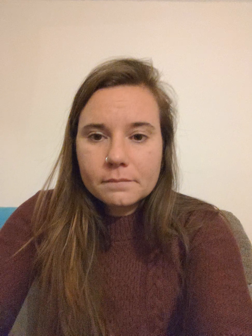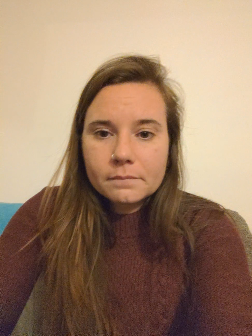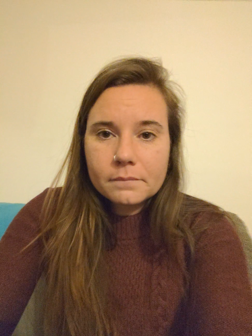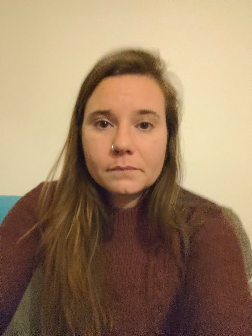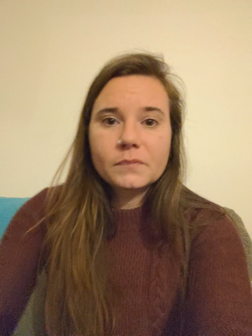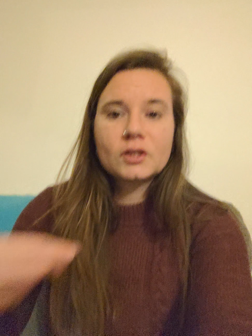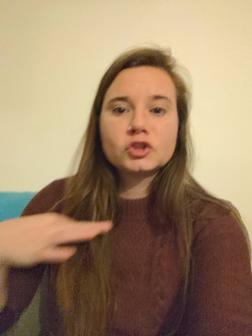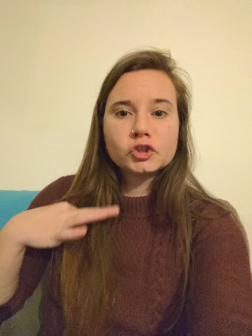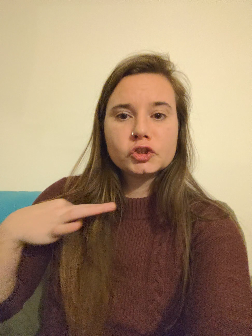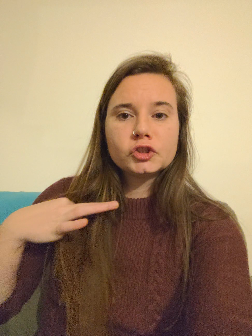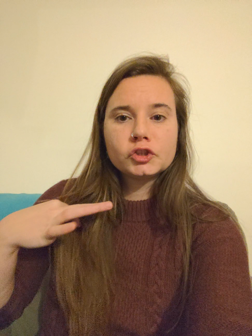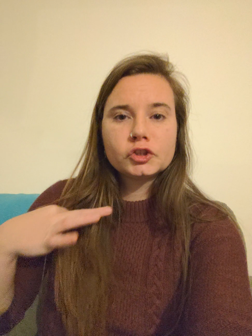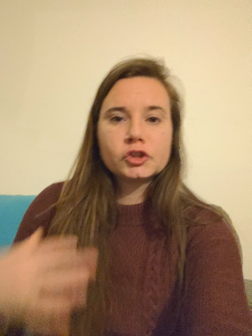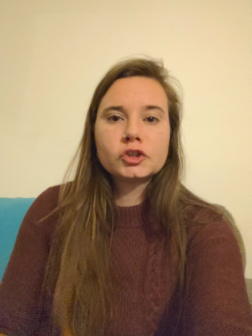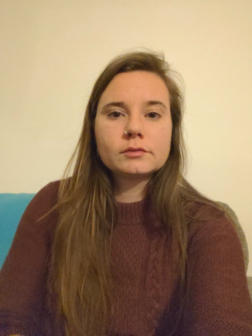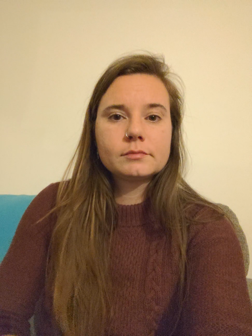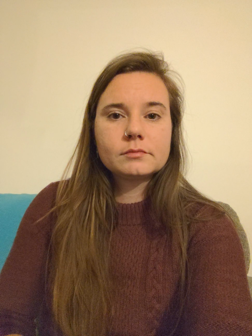shirt